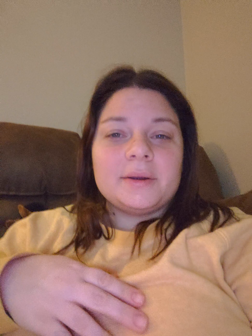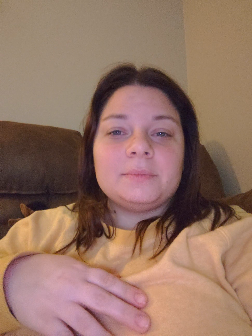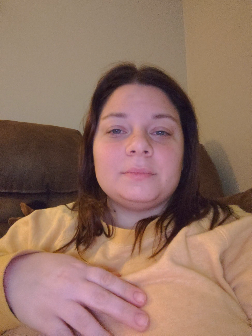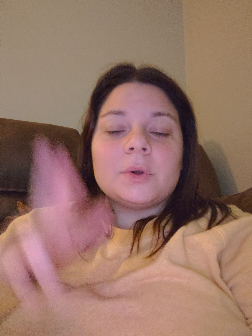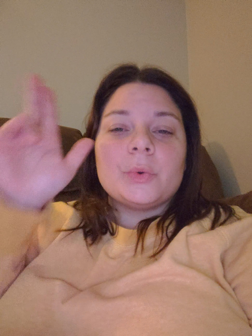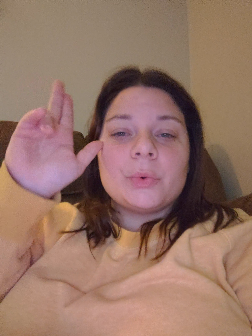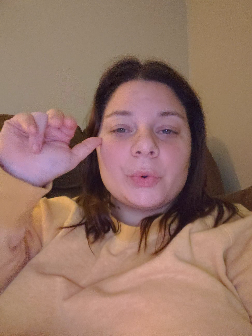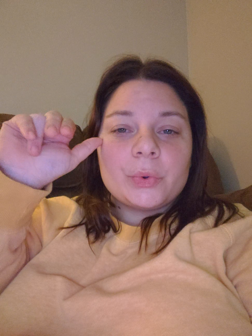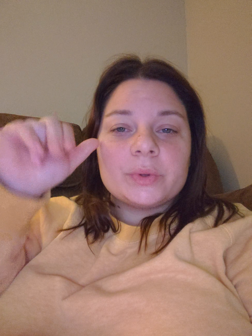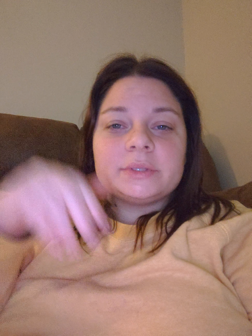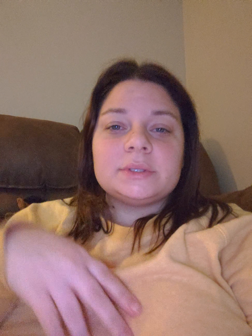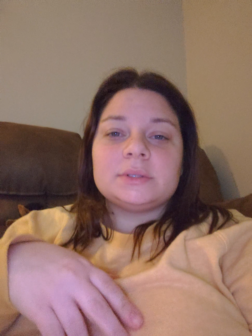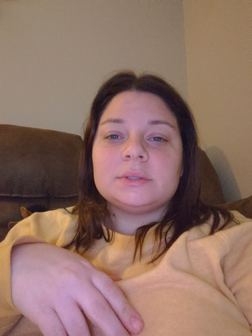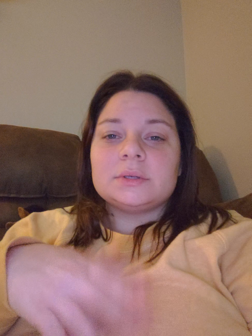horse